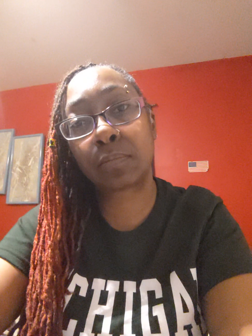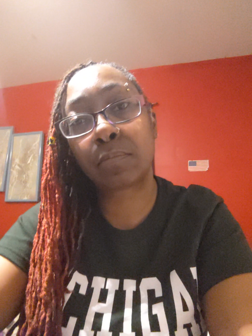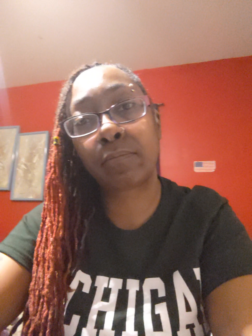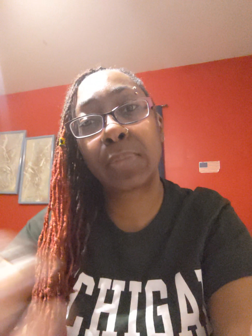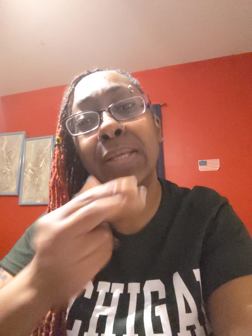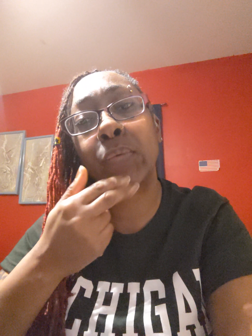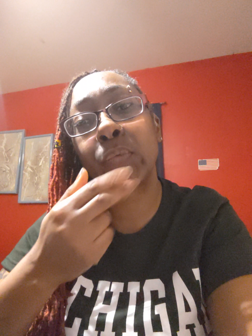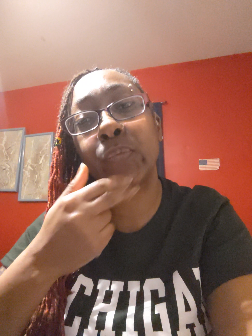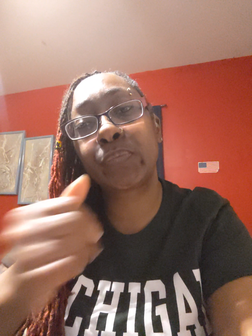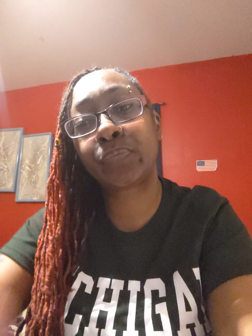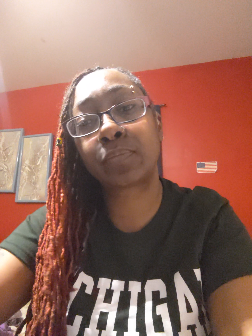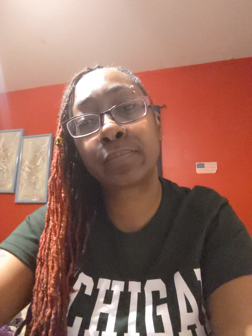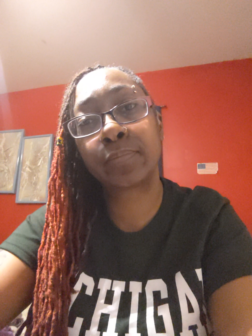cute